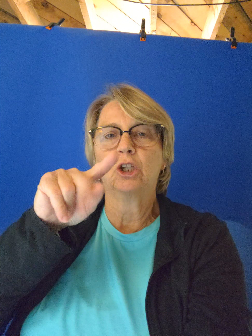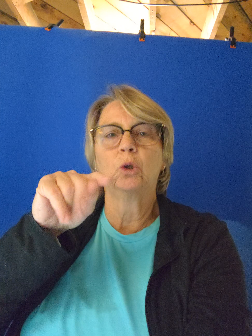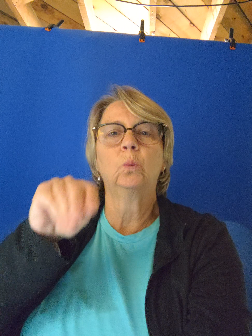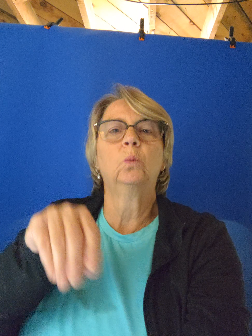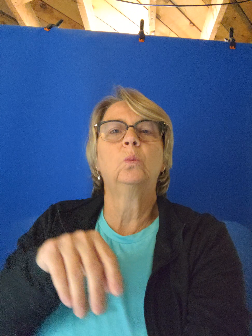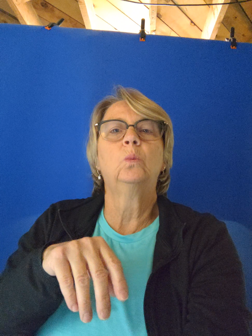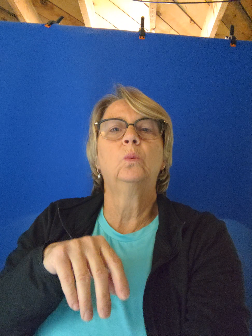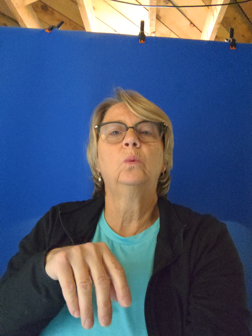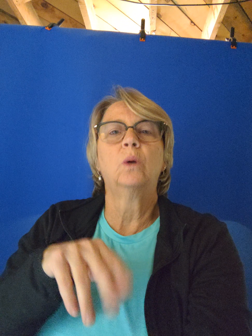into